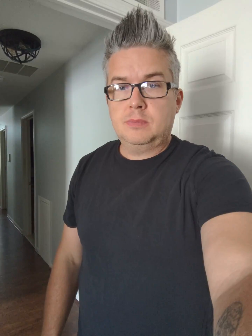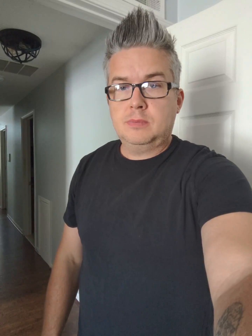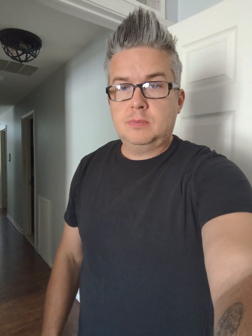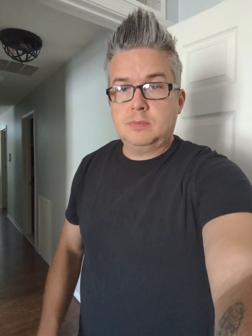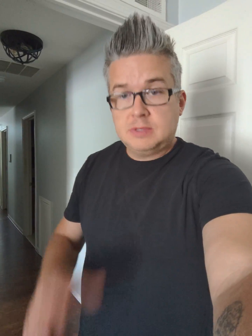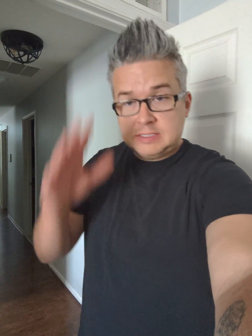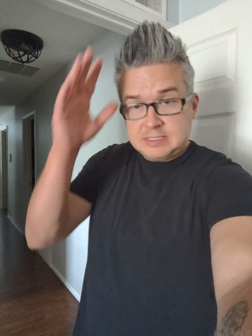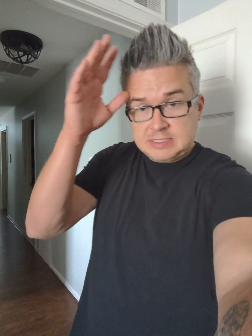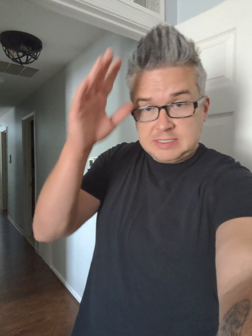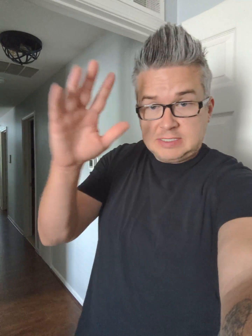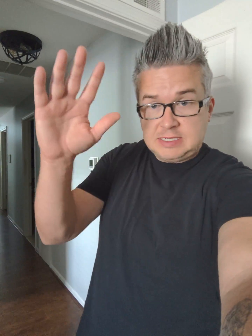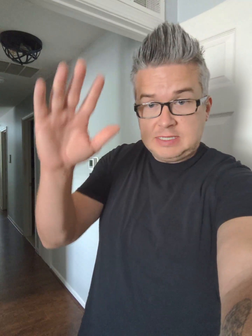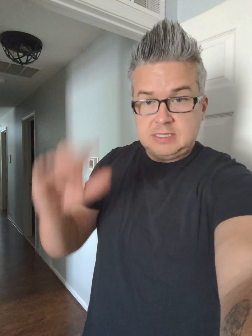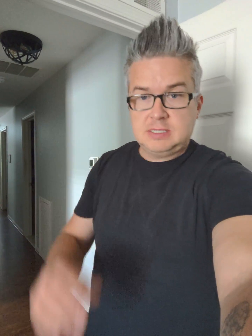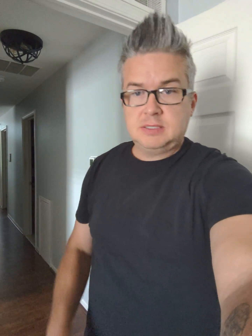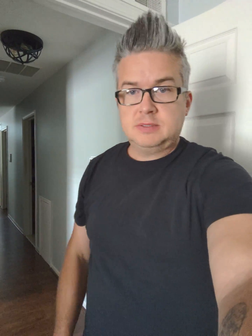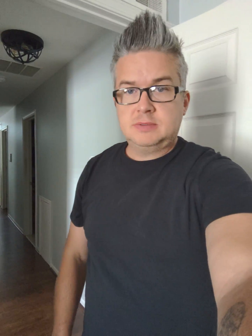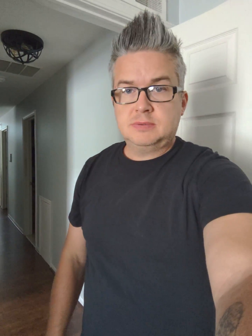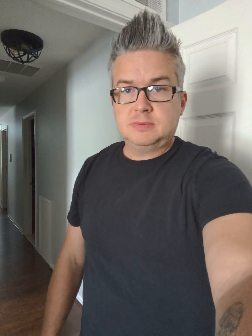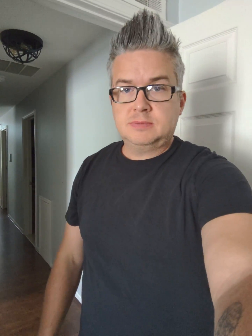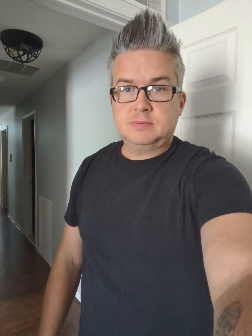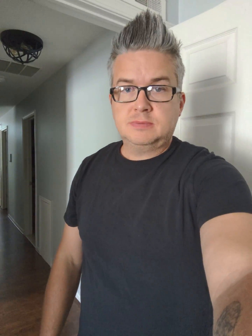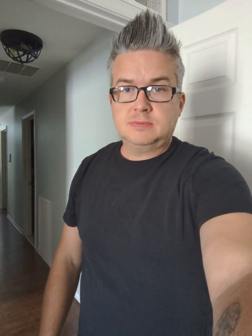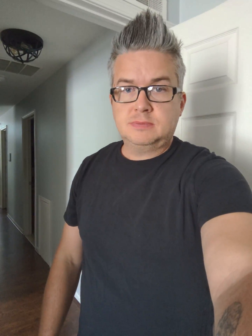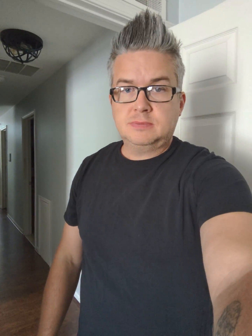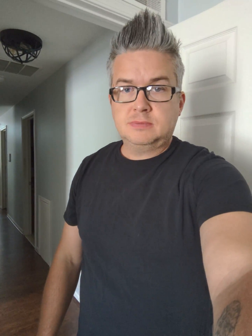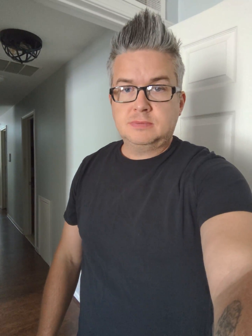deer